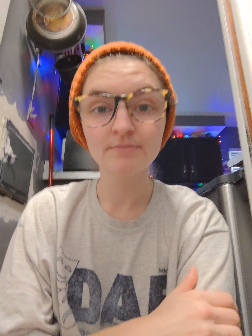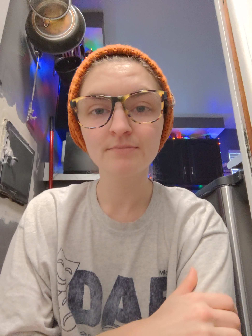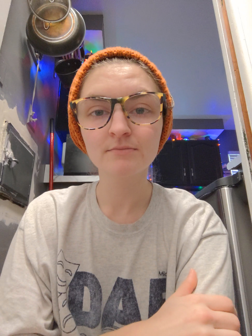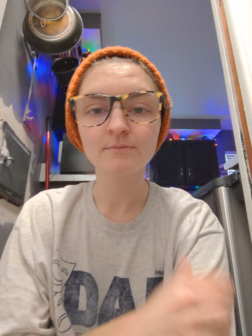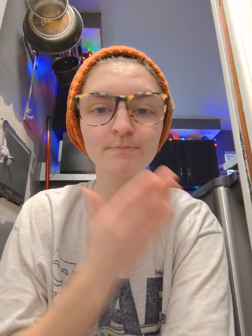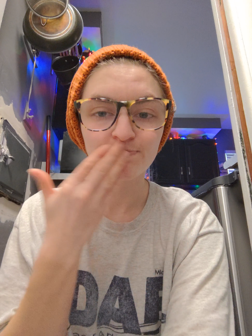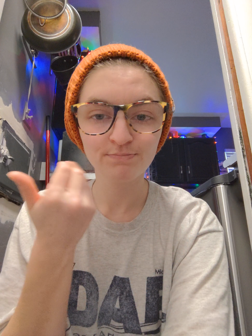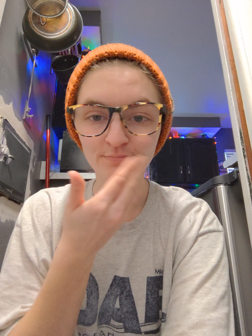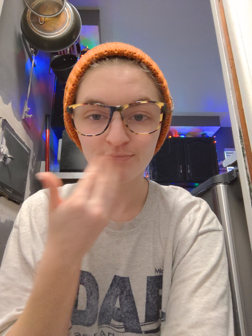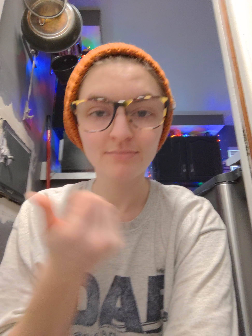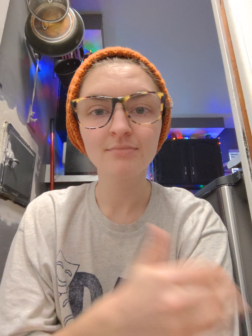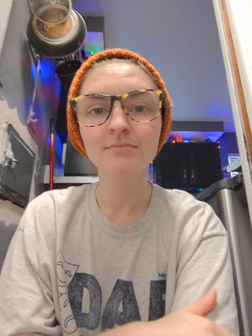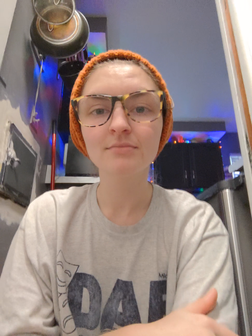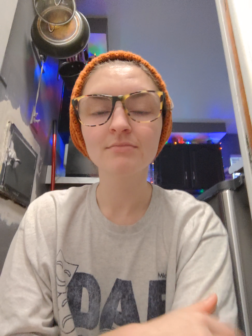napkin